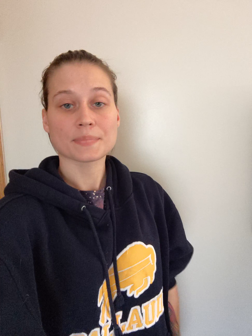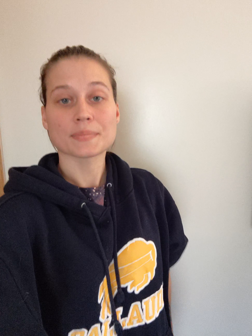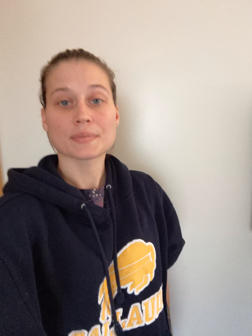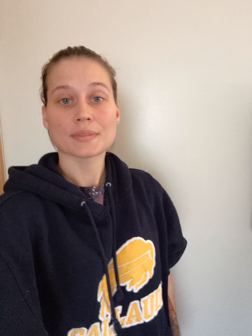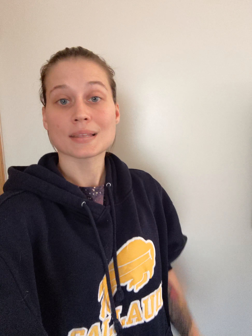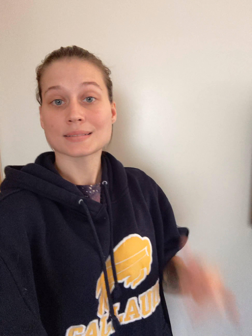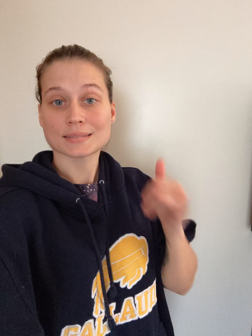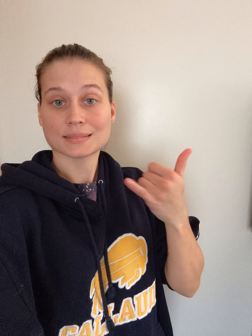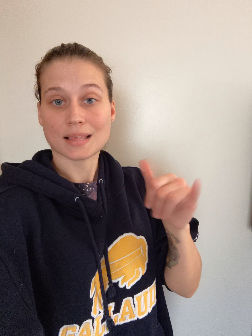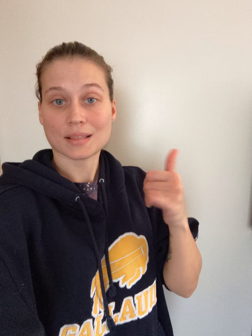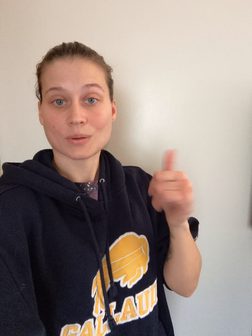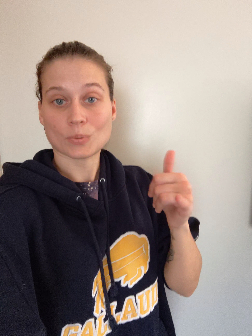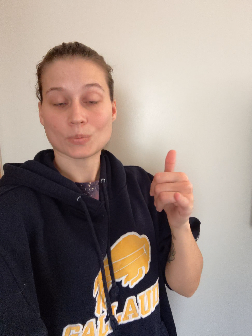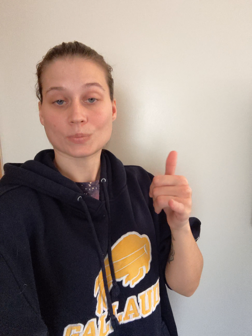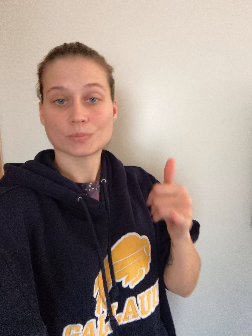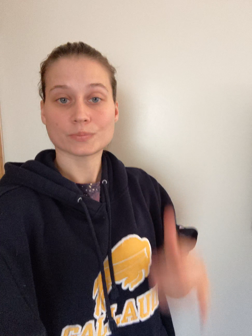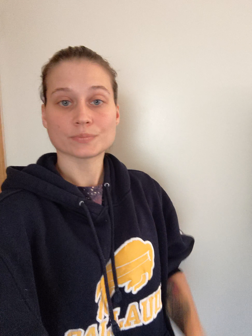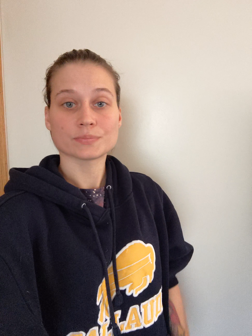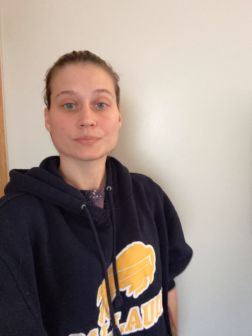yellow